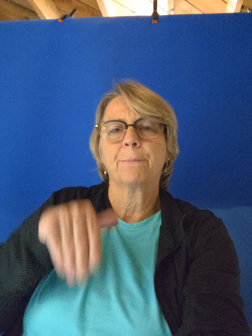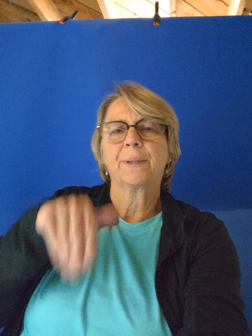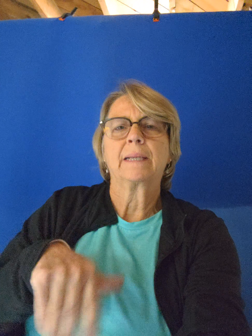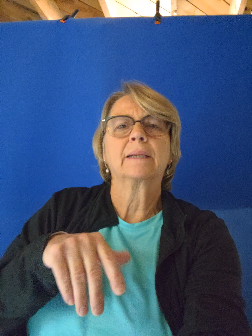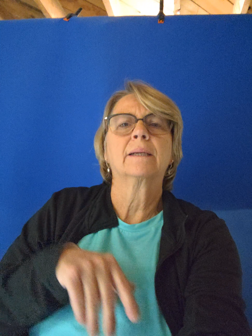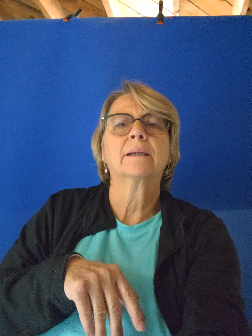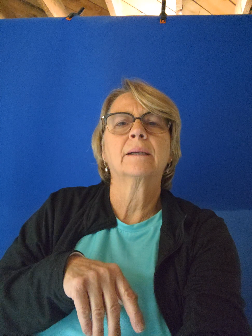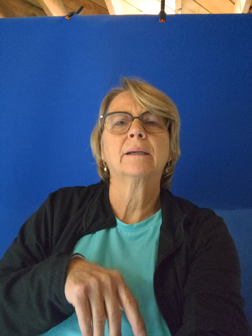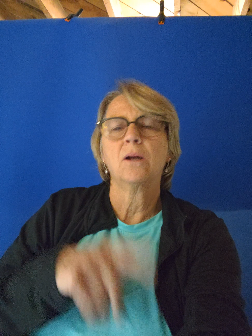puppy